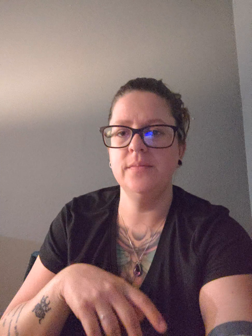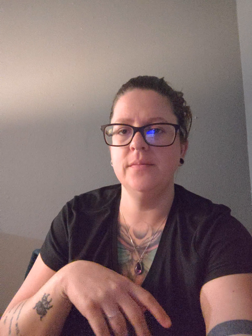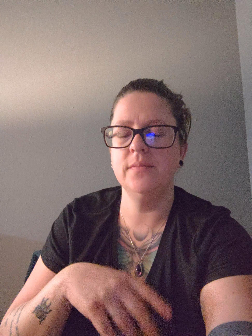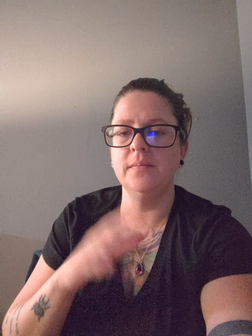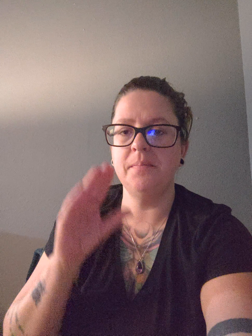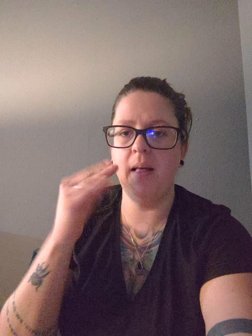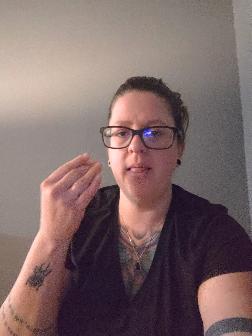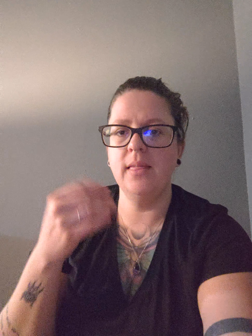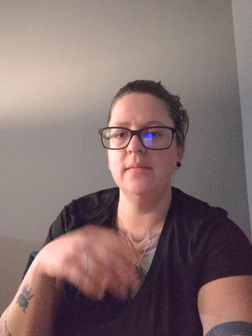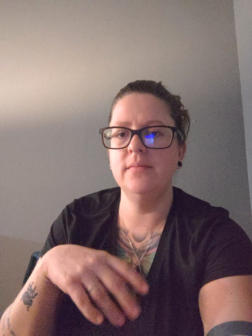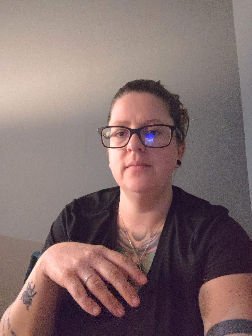smile